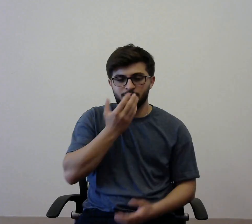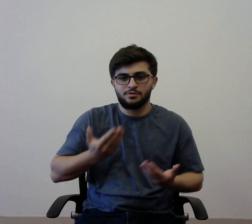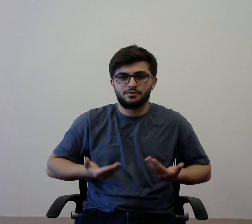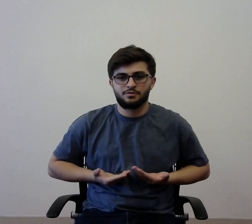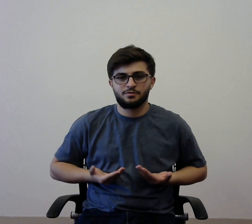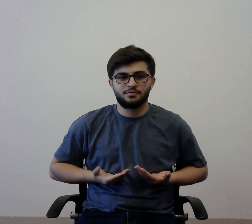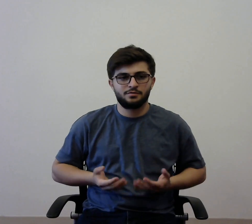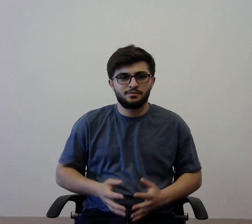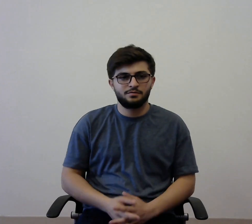yaşamaq